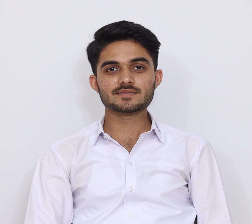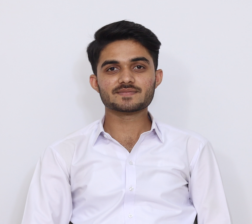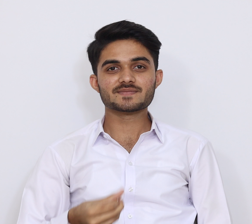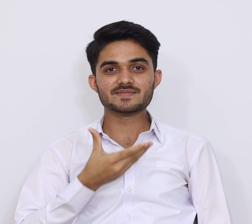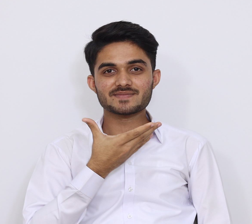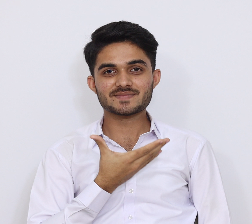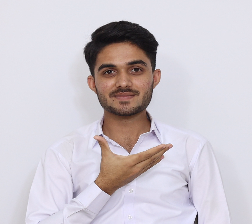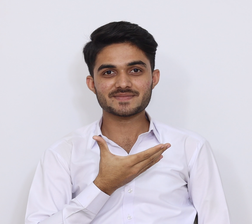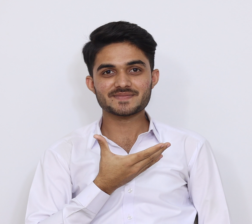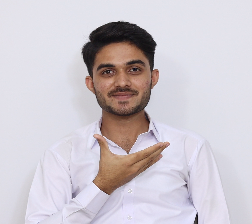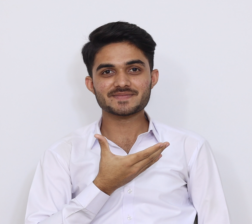glad